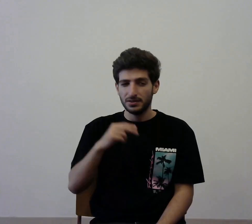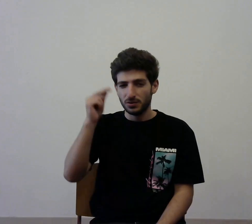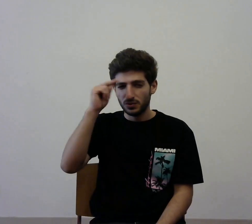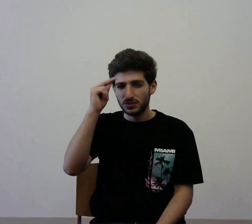öyrənmək